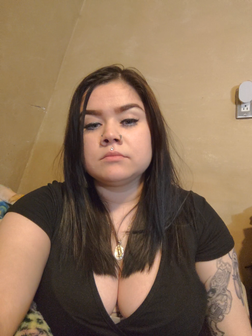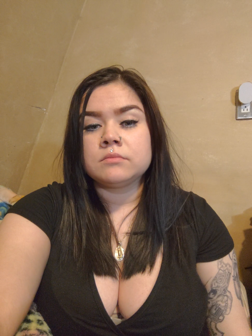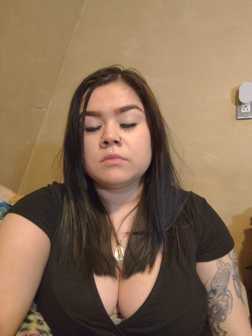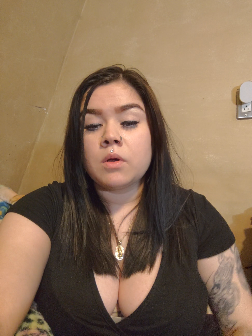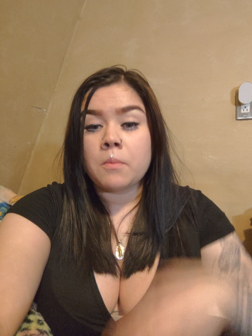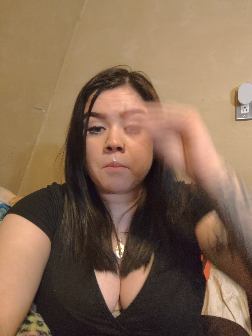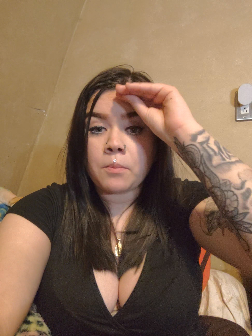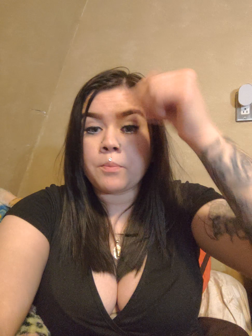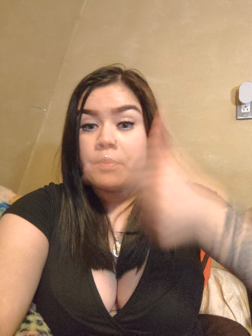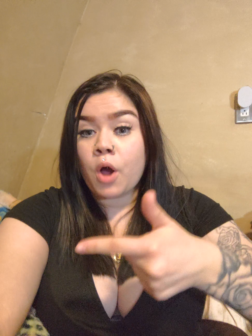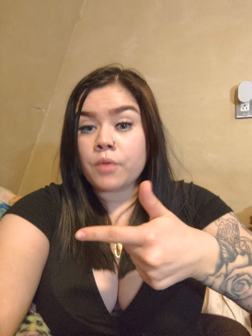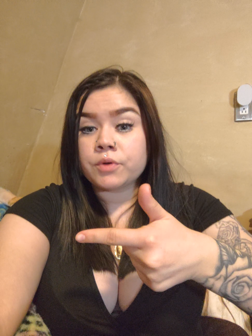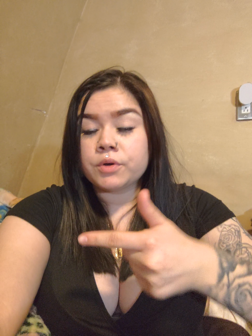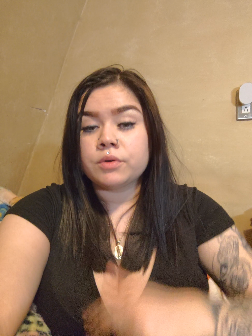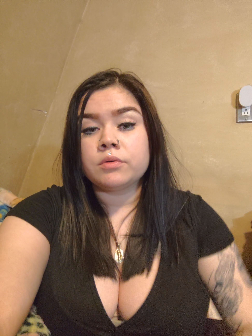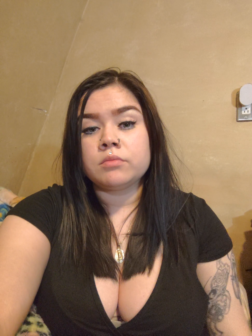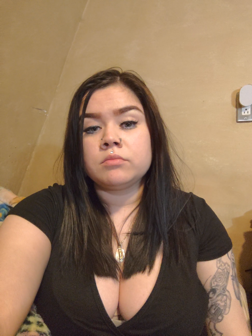brother